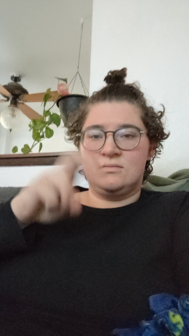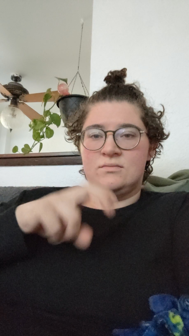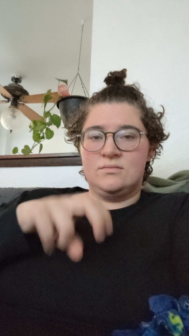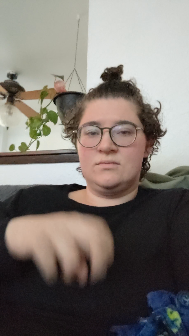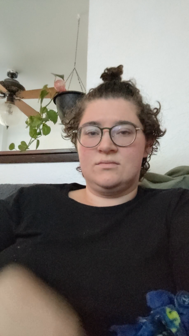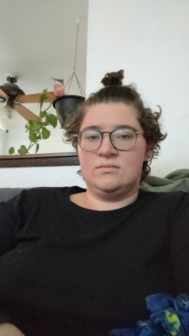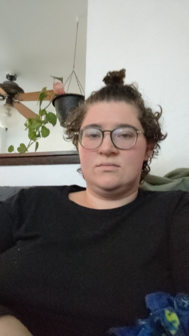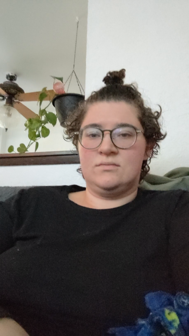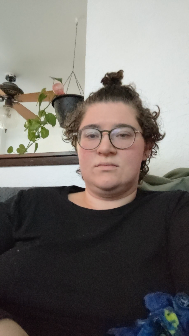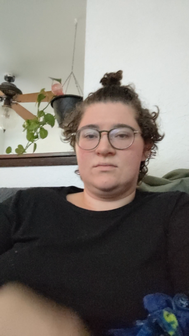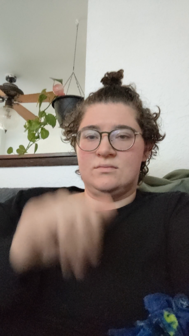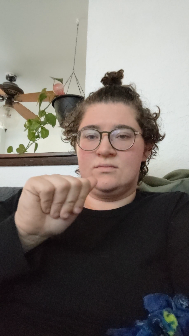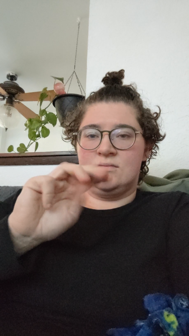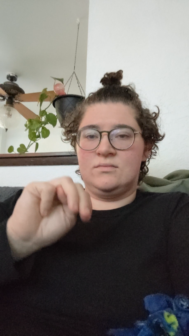am